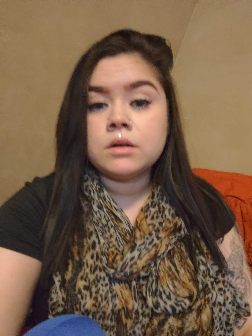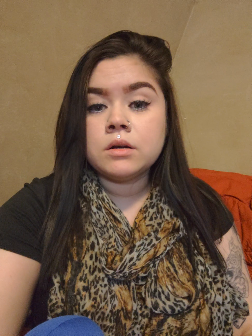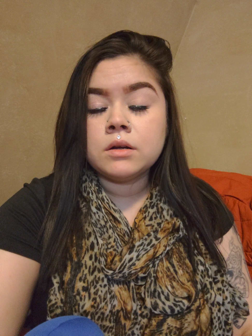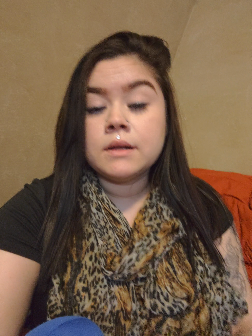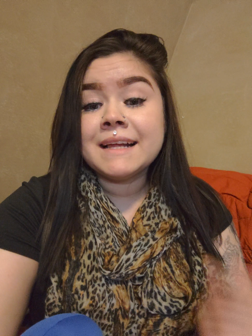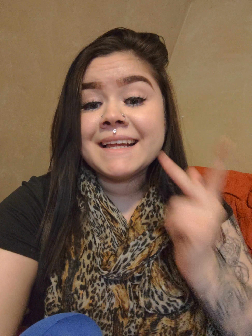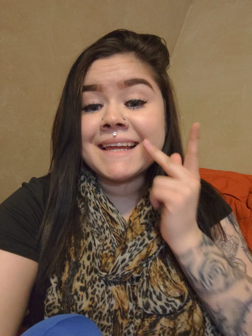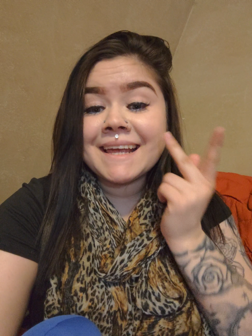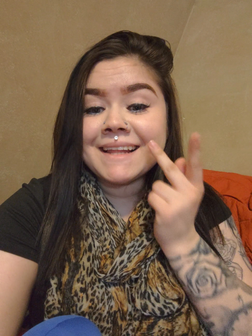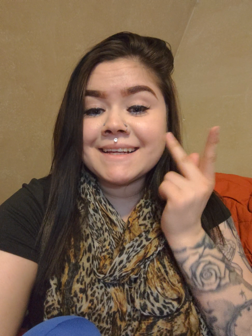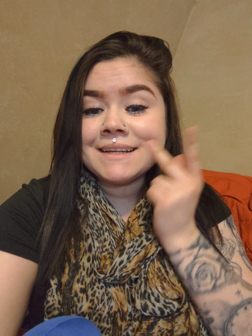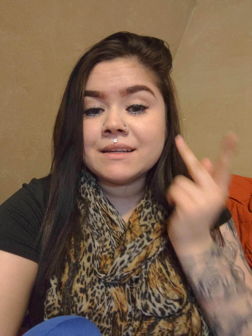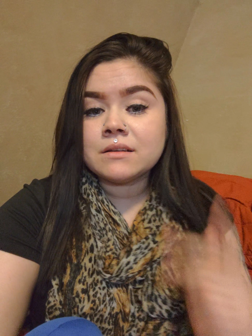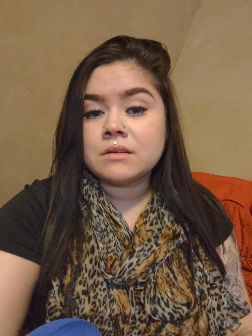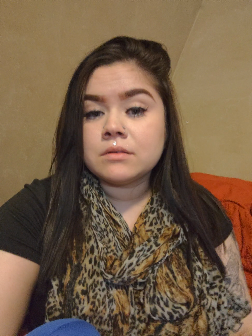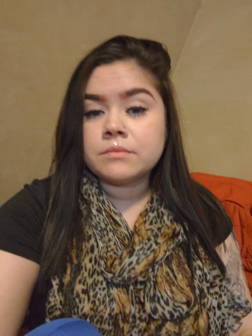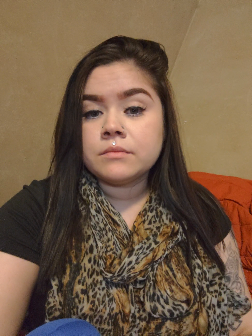kitty